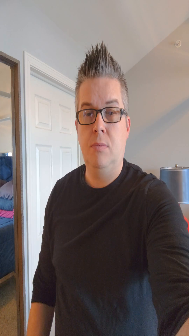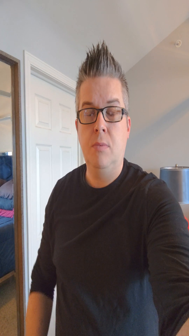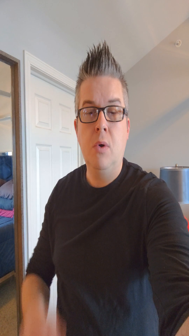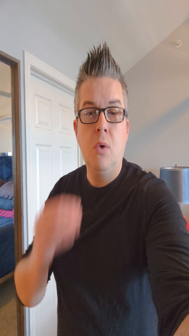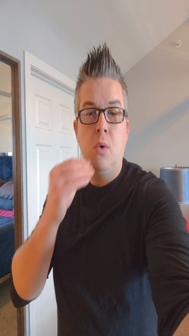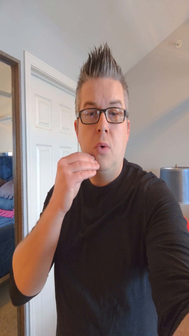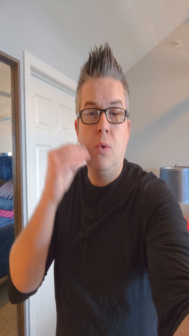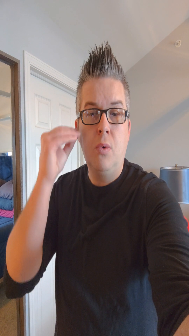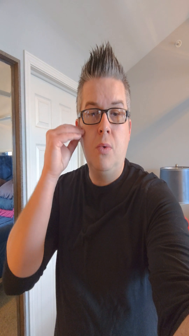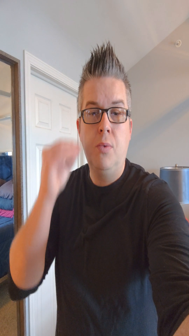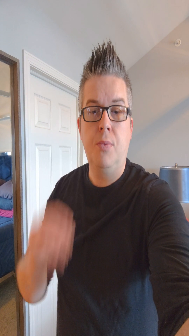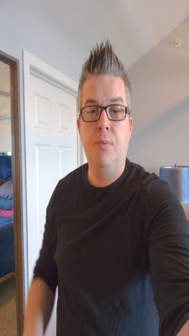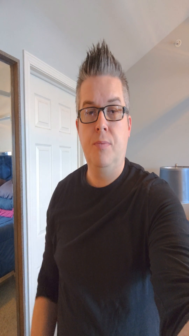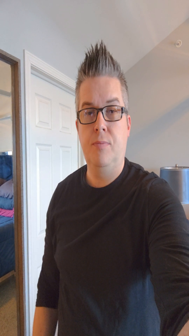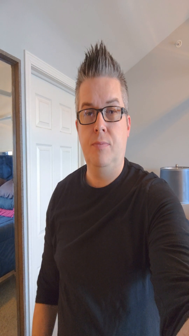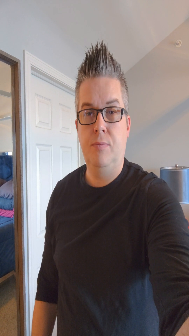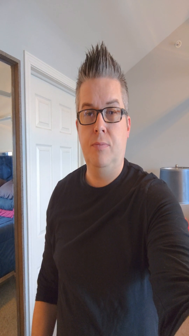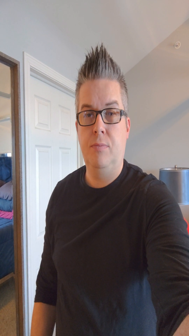home